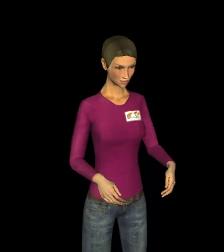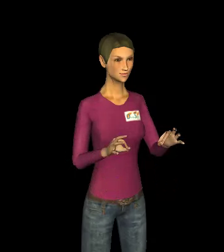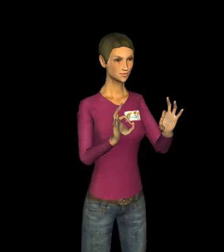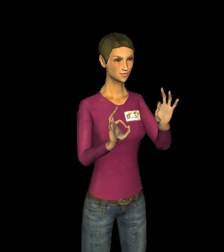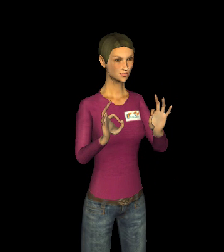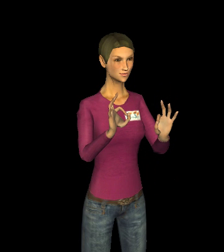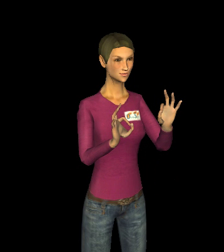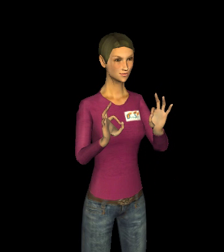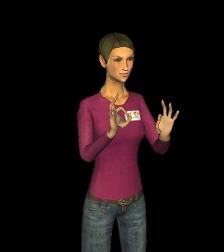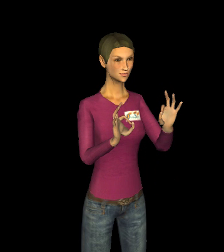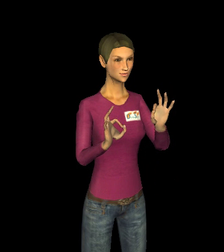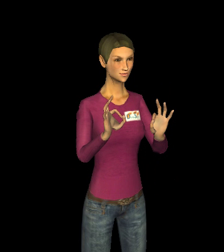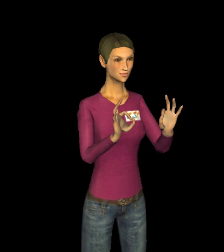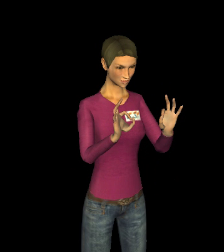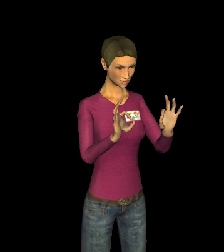الآنسة